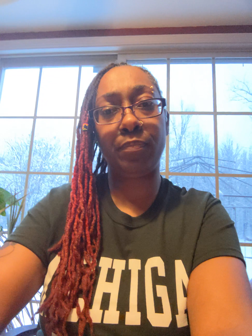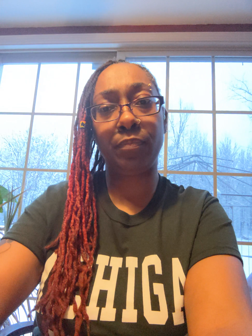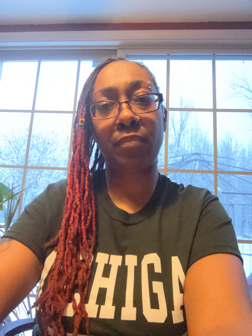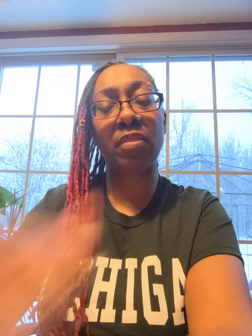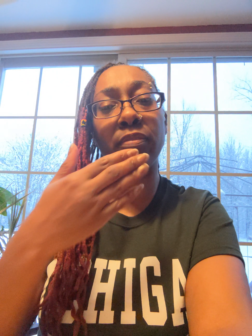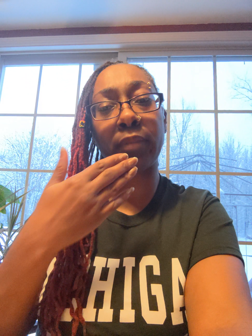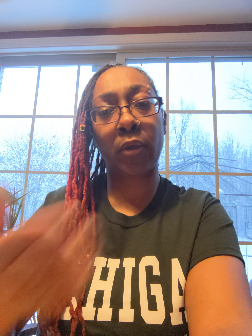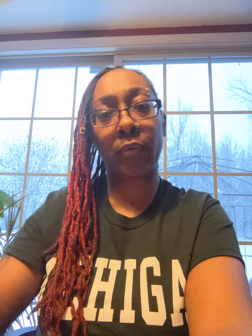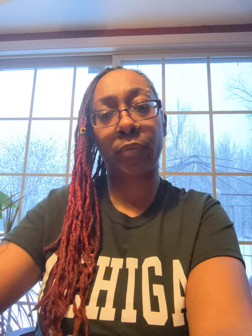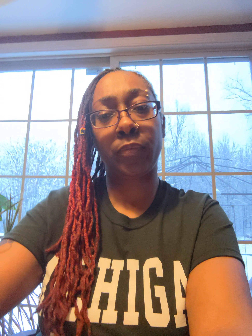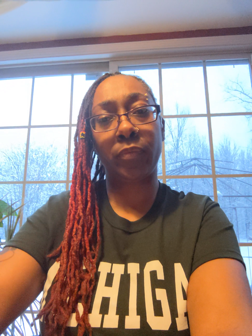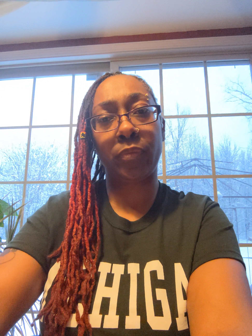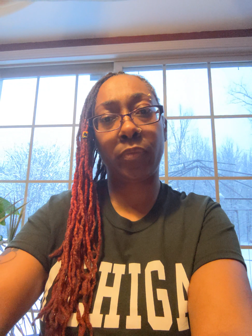thank you